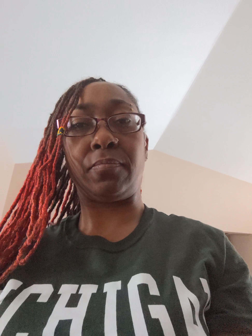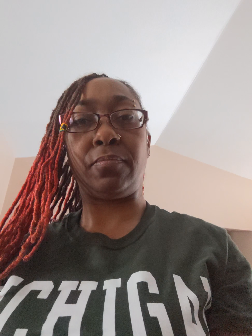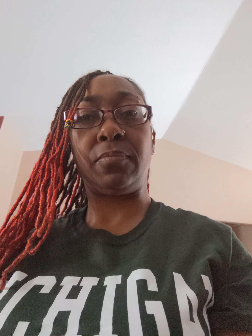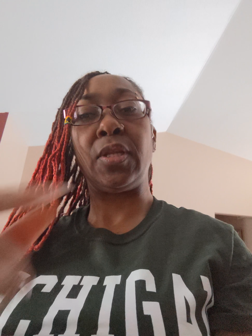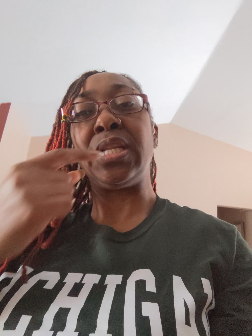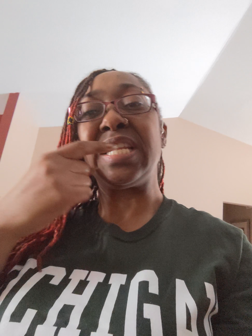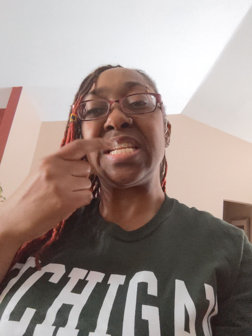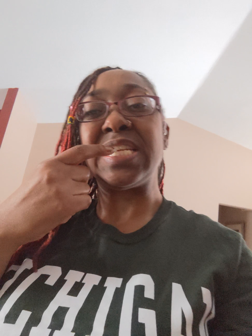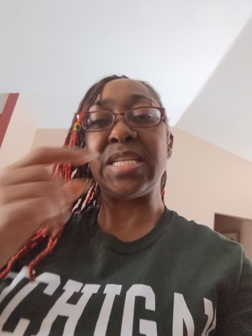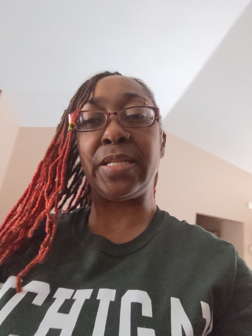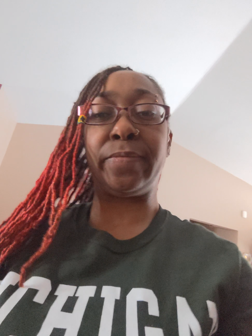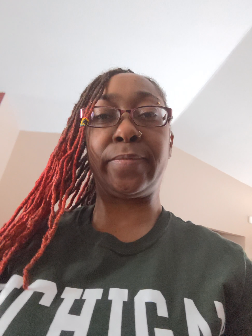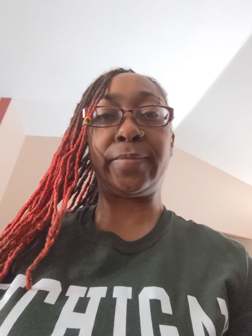tooth